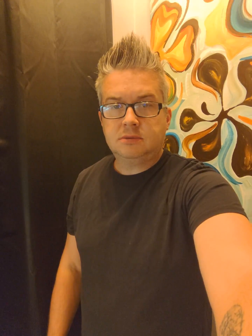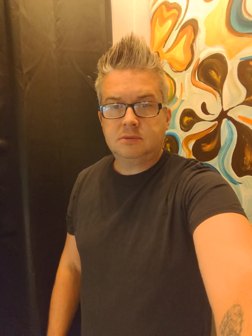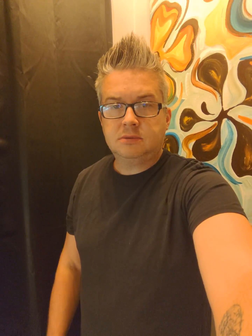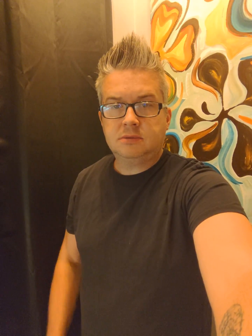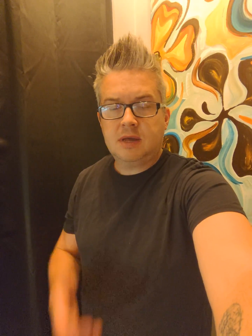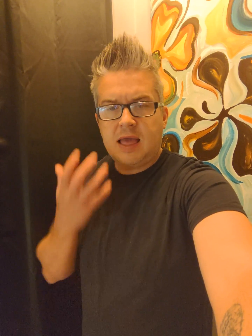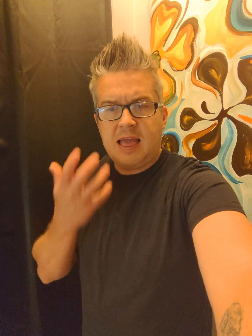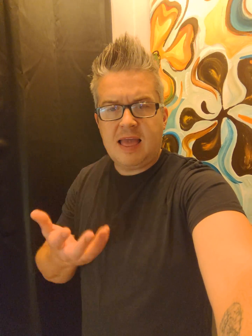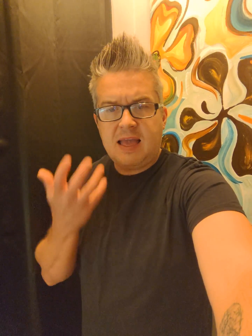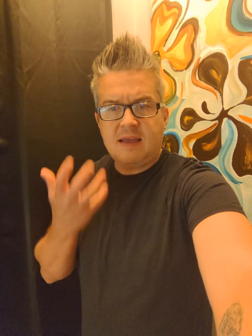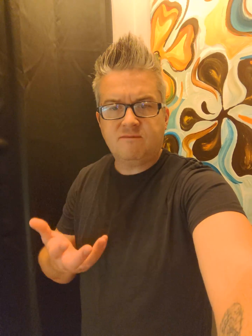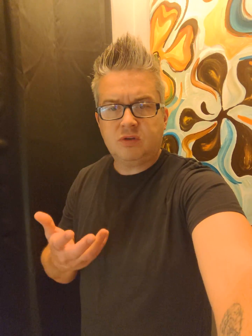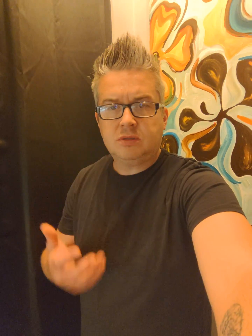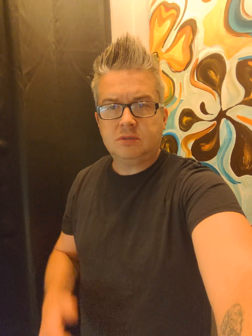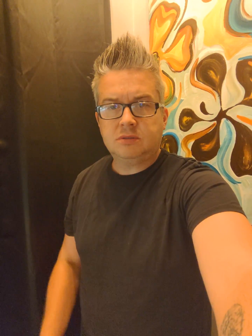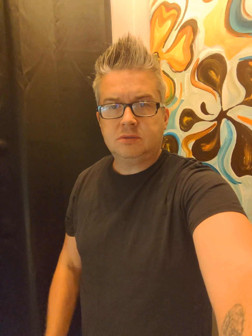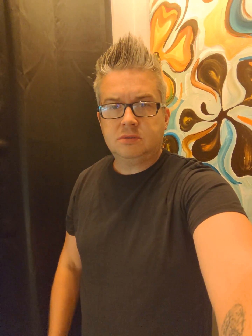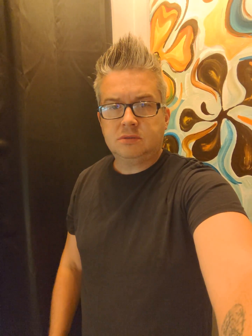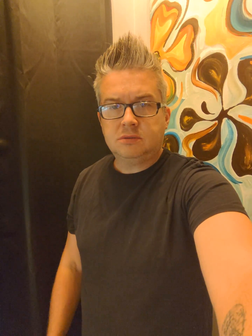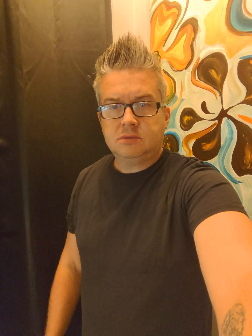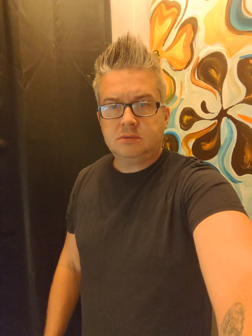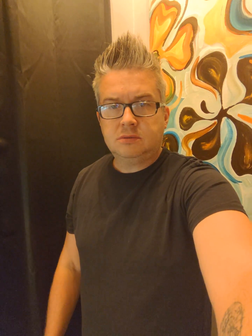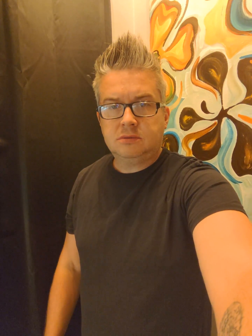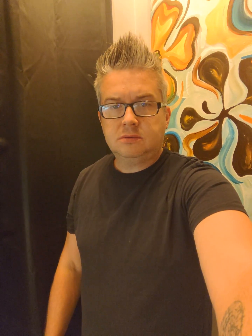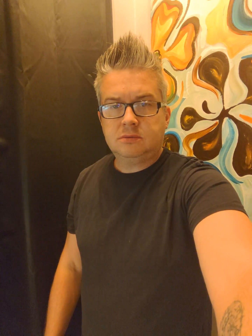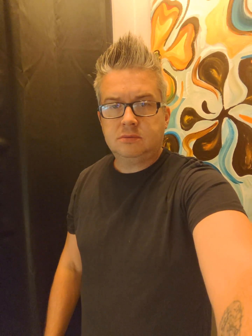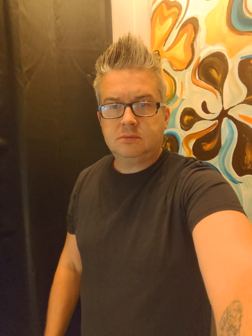heavy